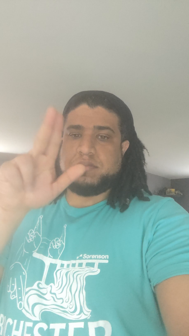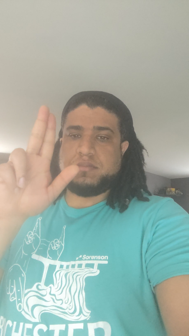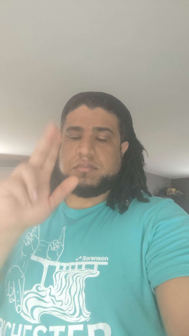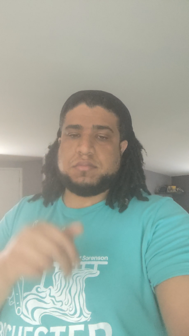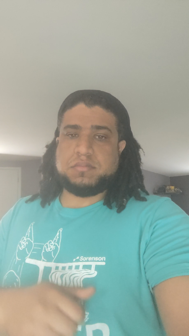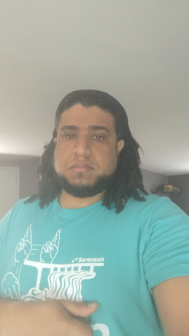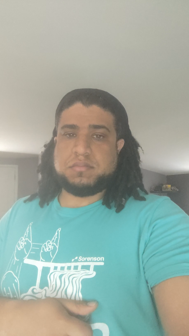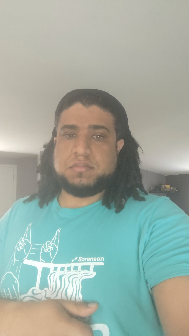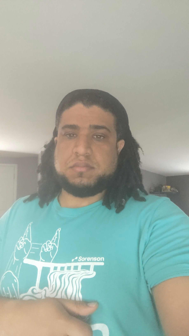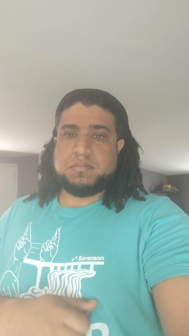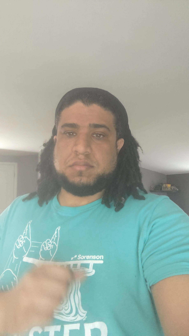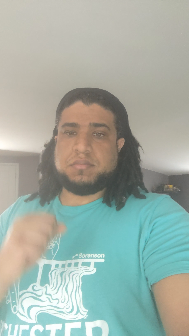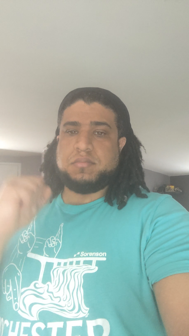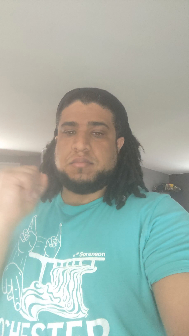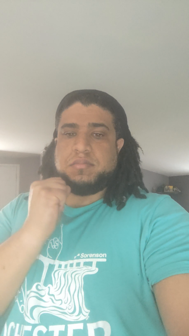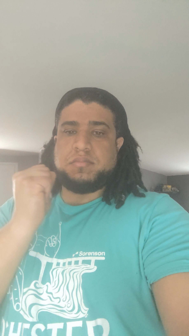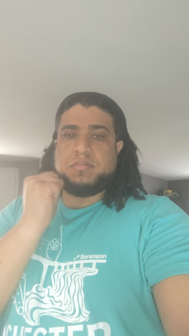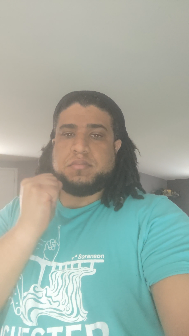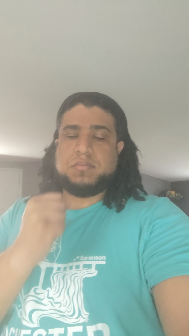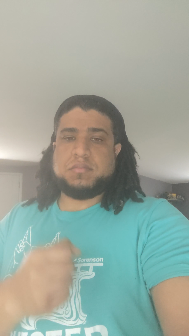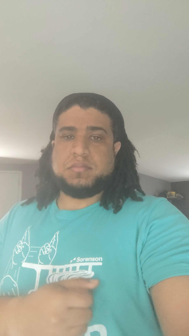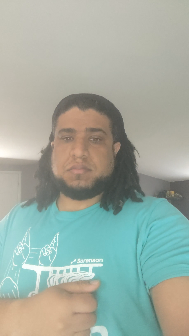cold